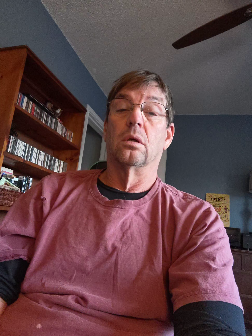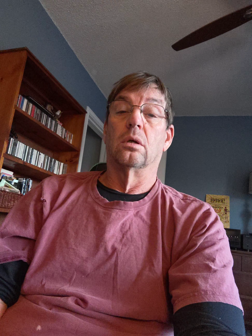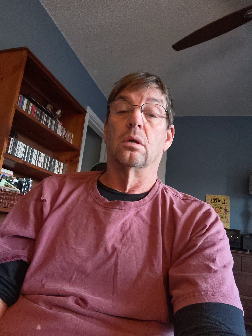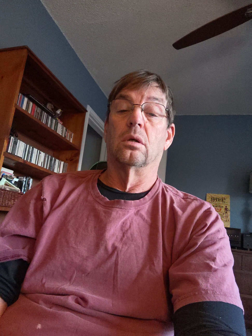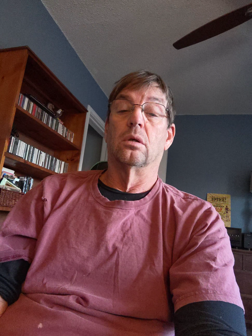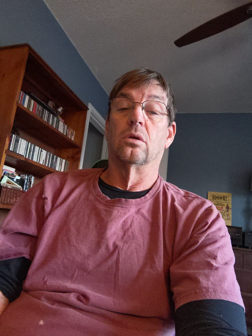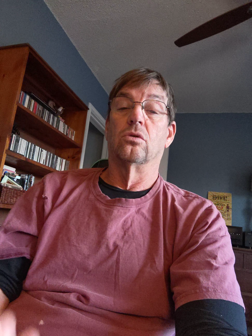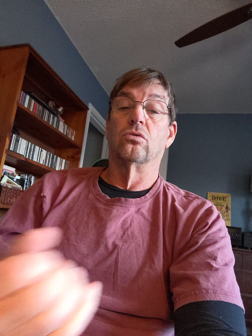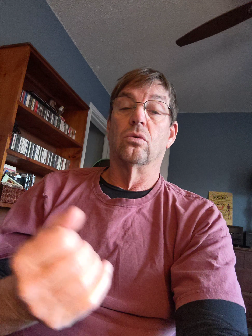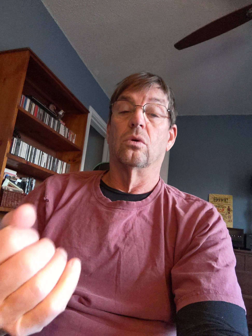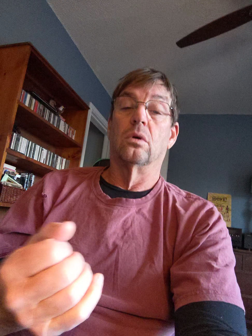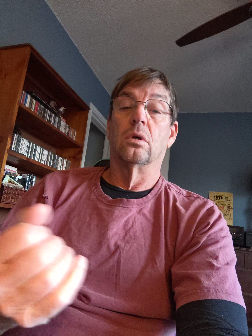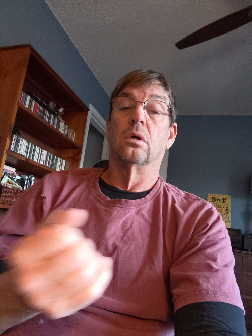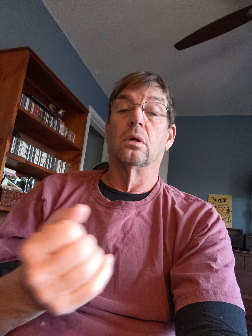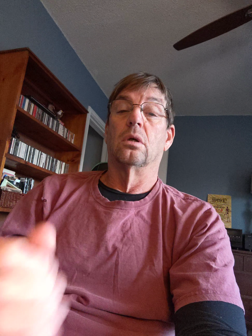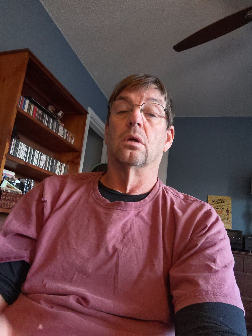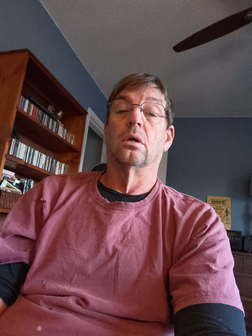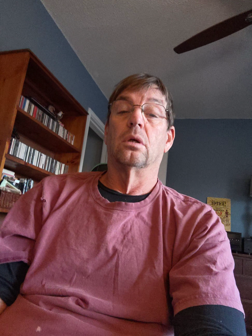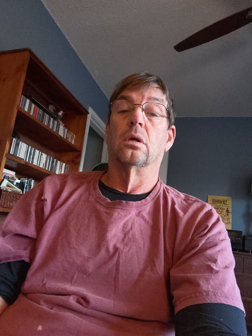drawer